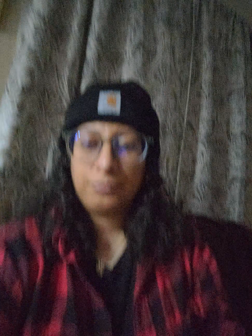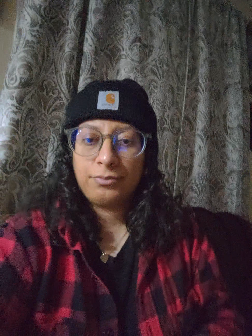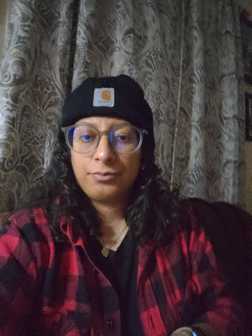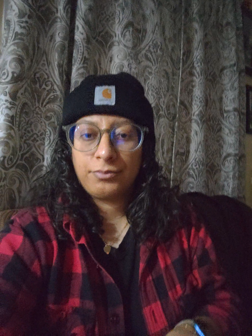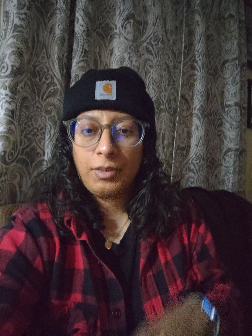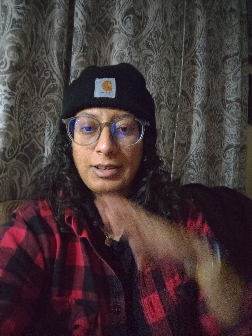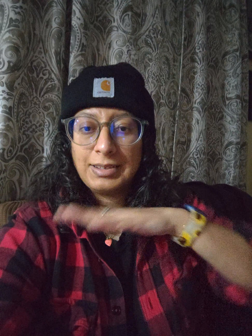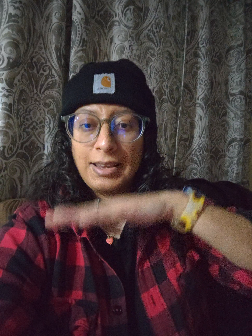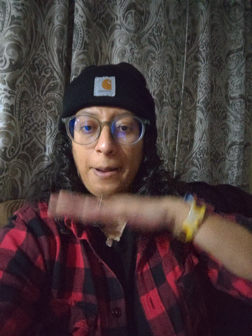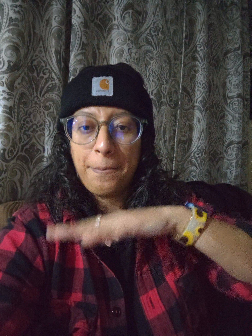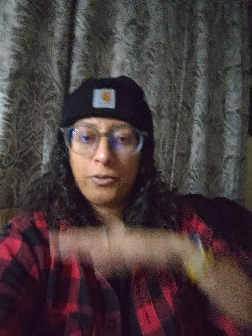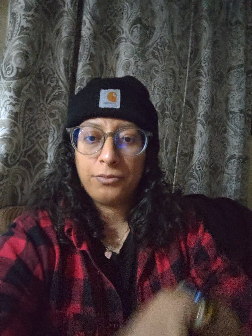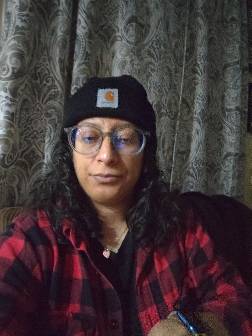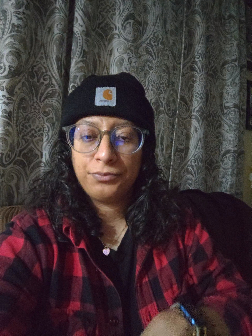table